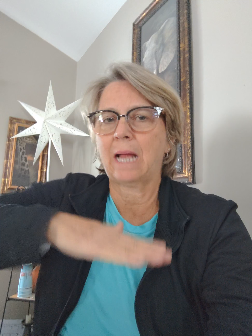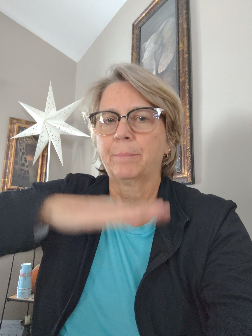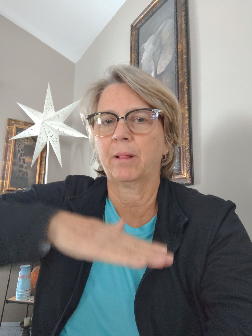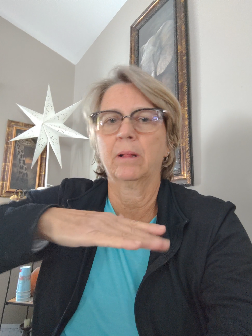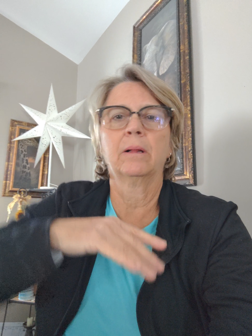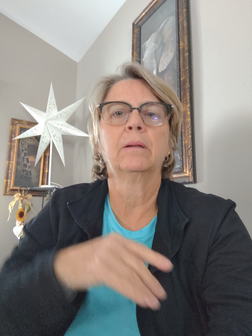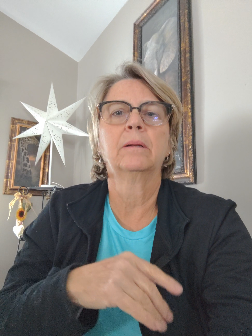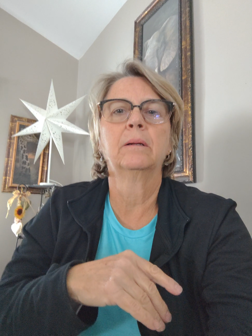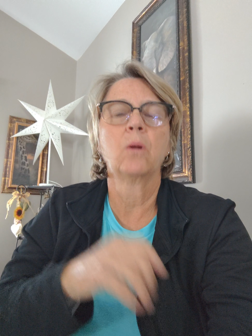table